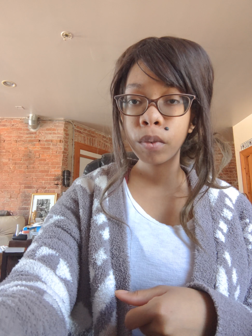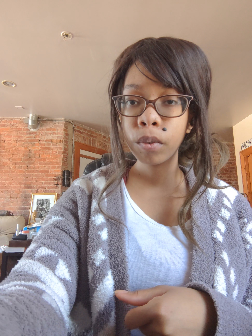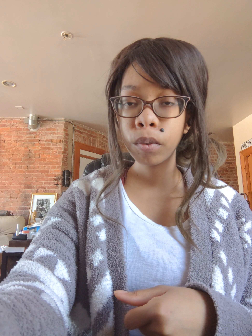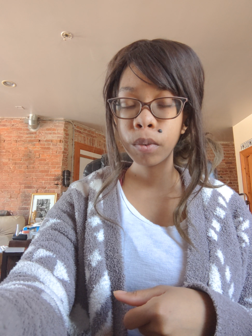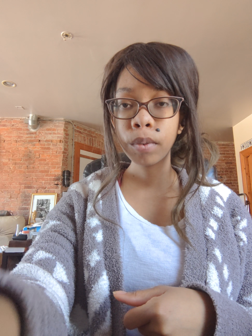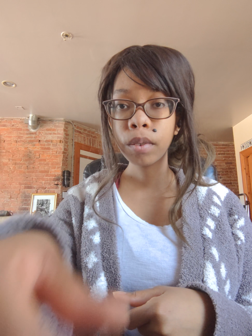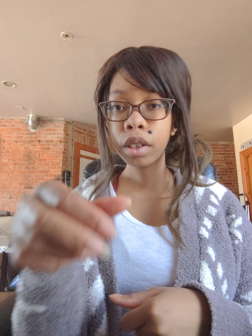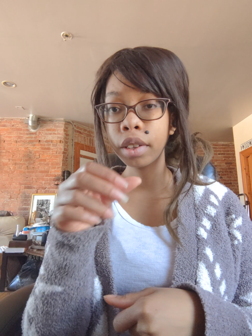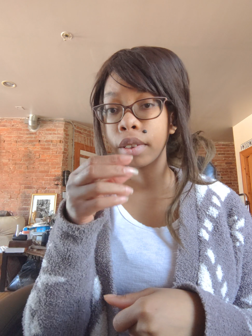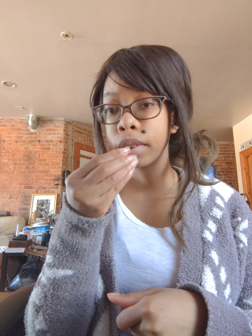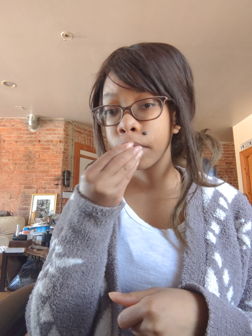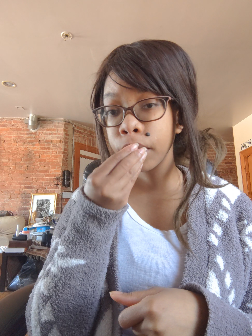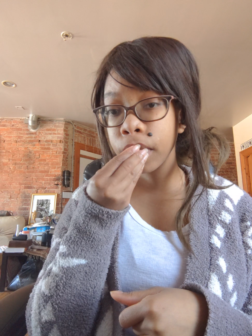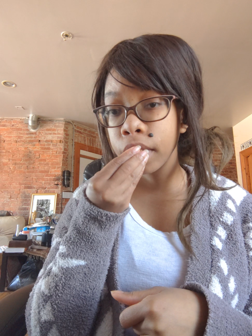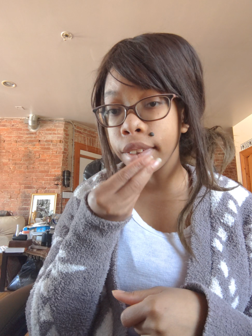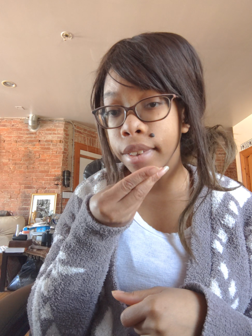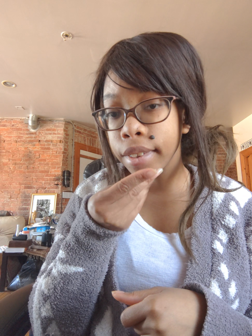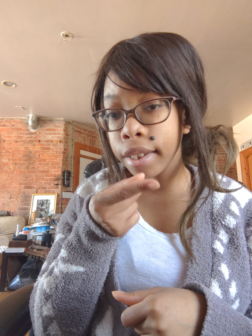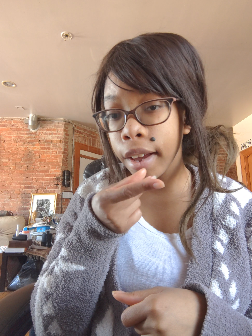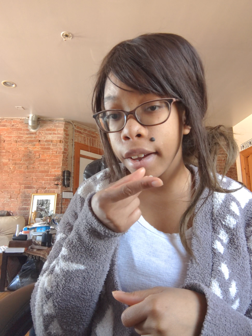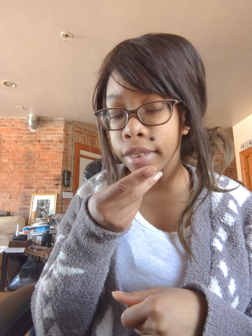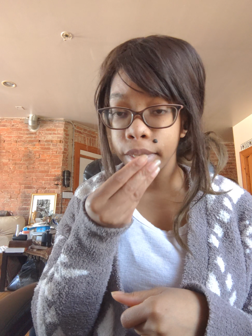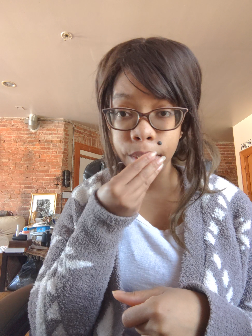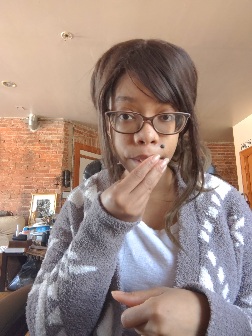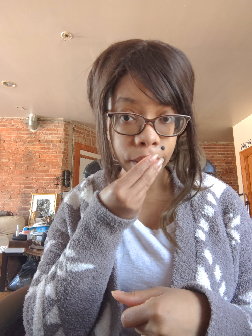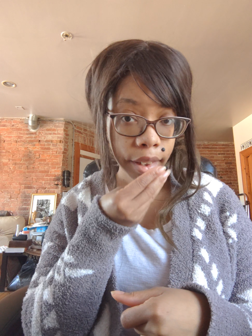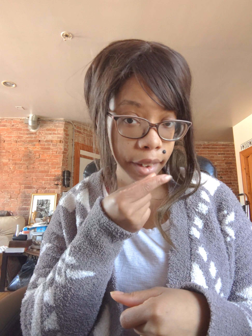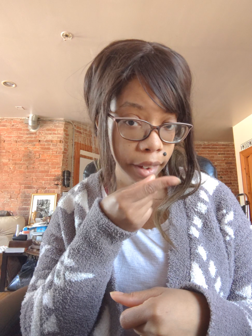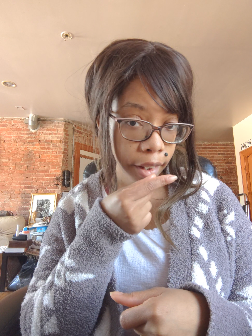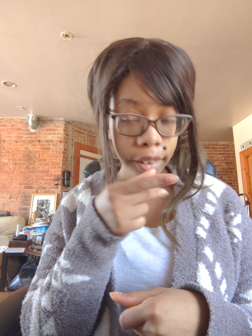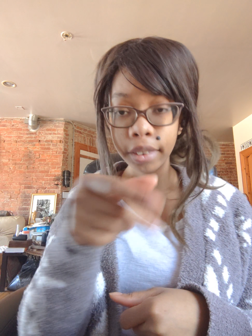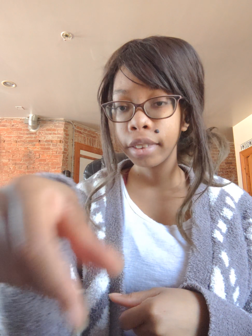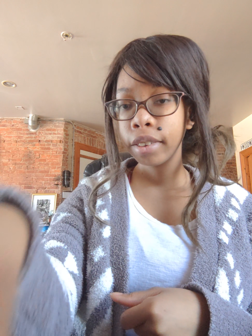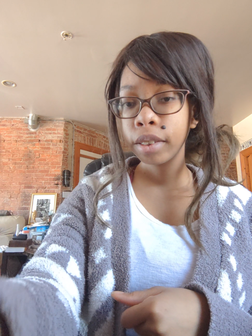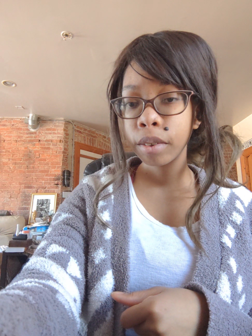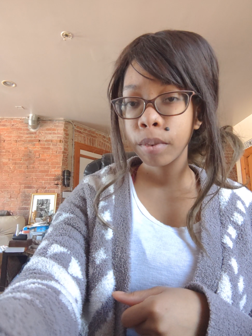snack